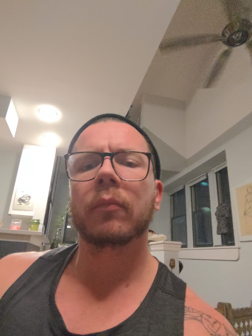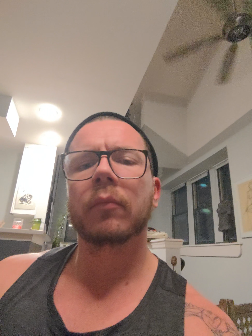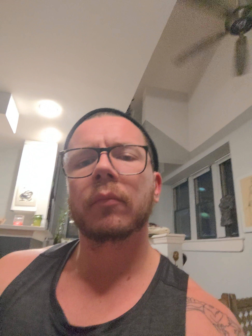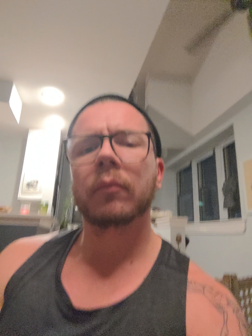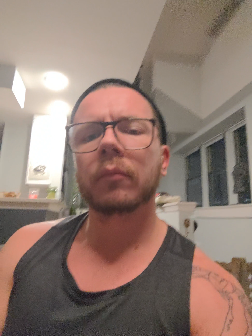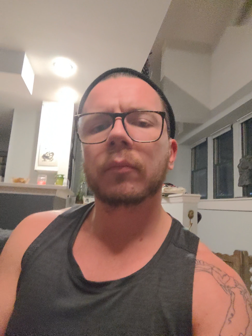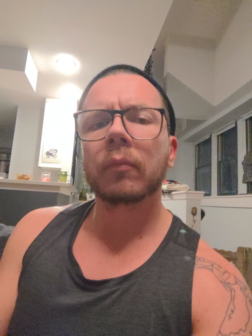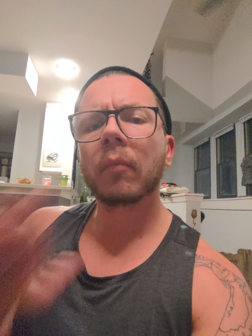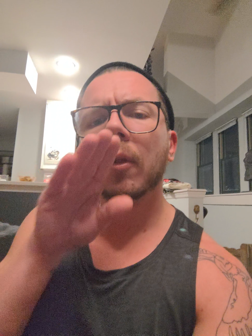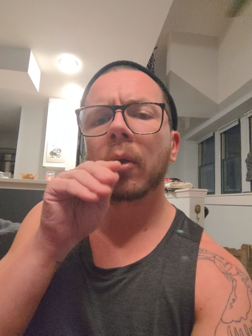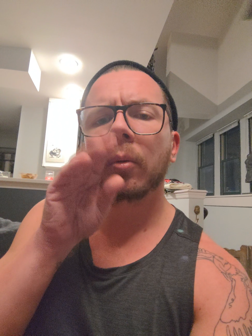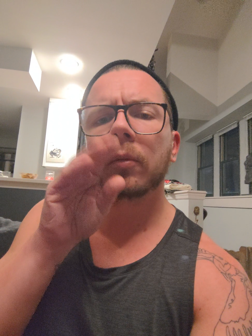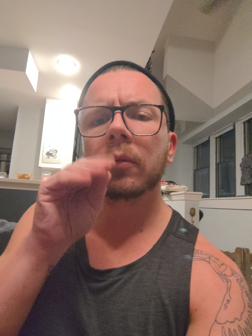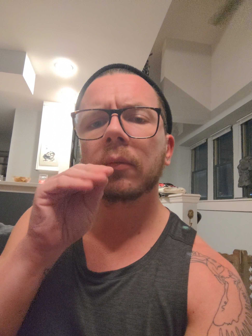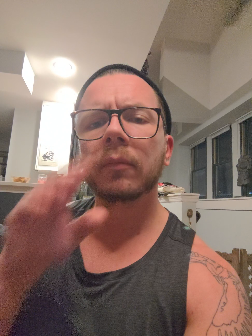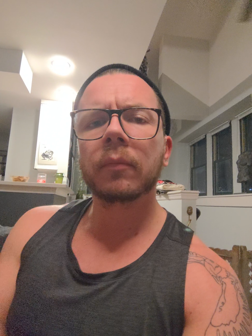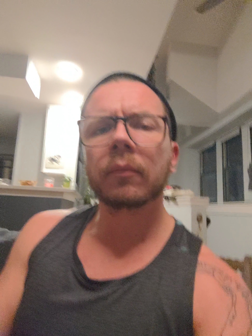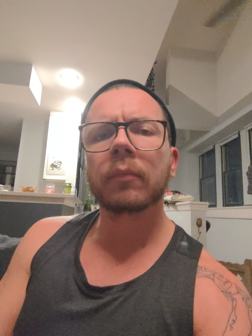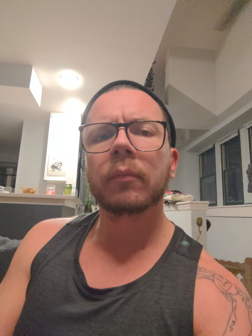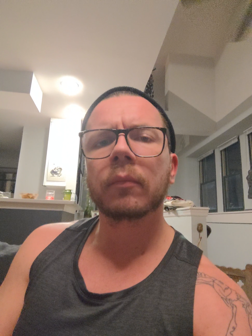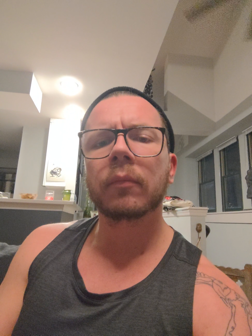goose